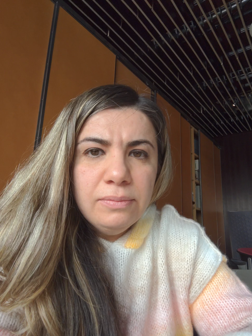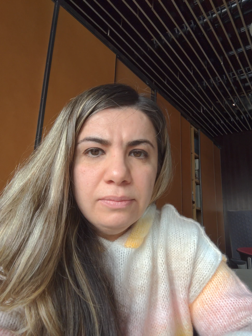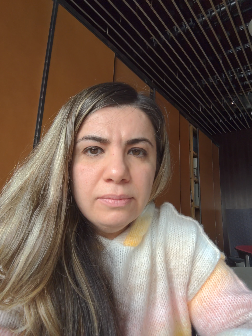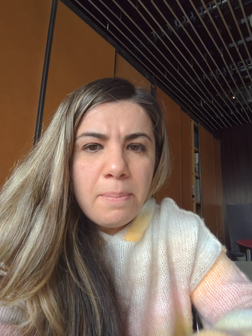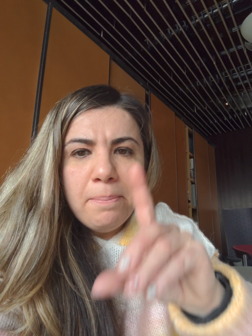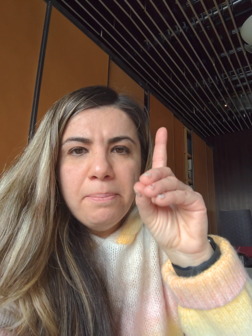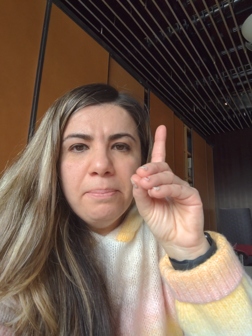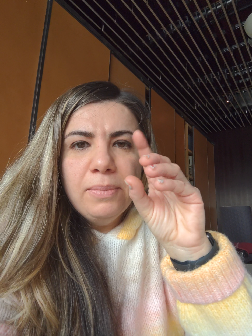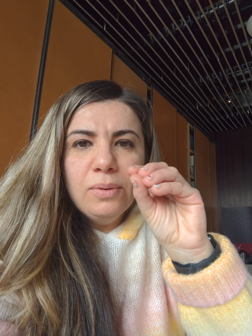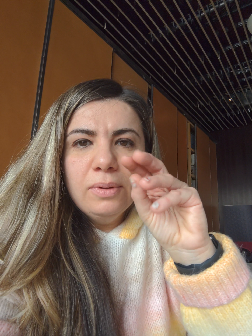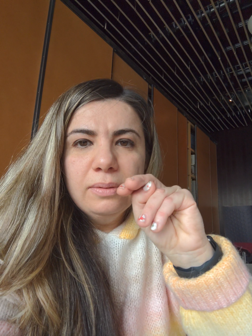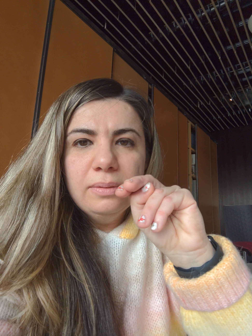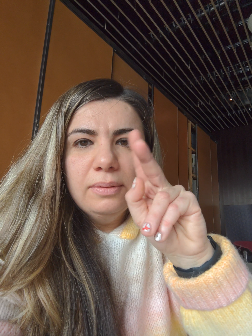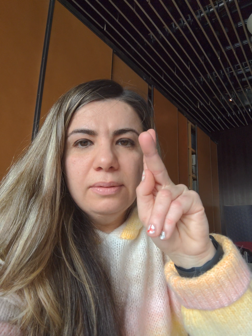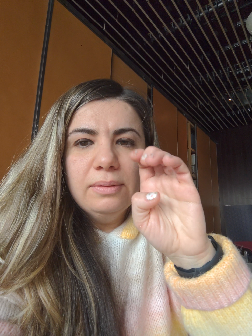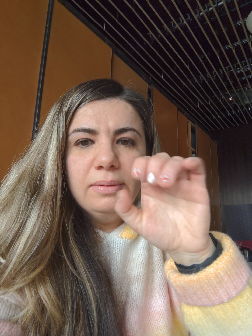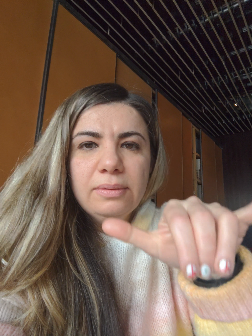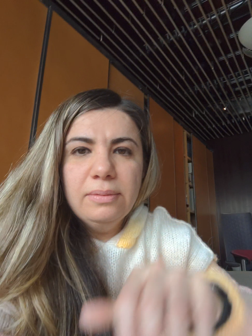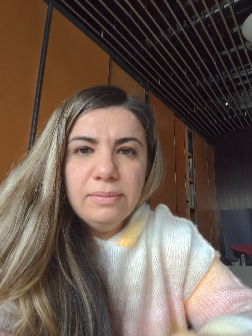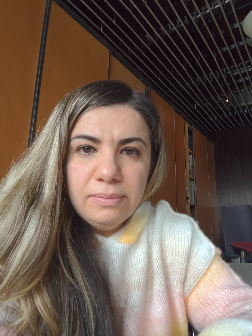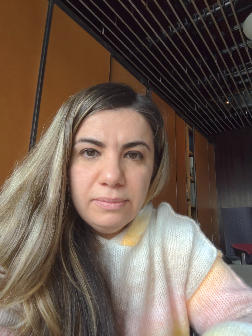donkey